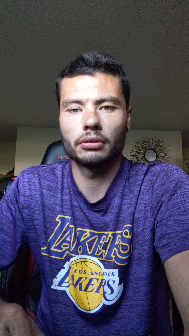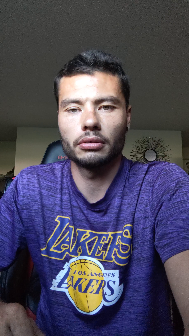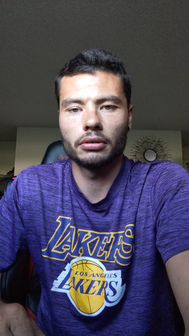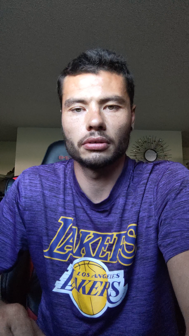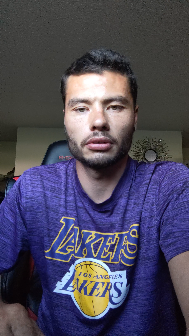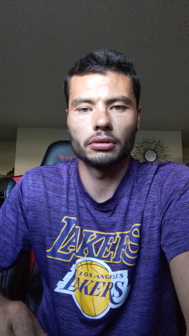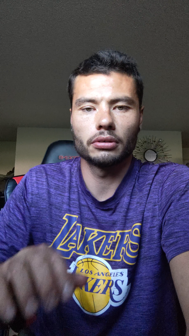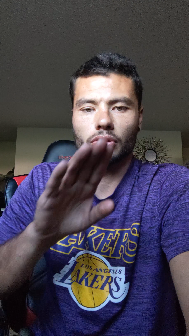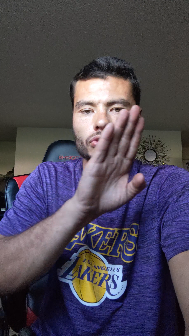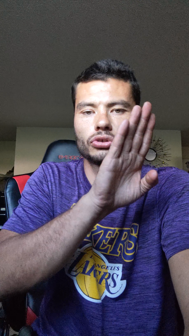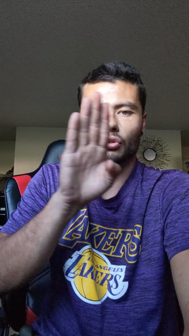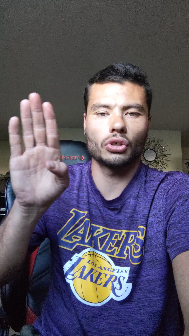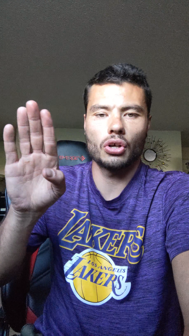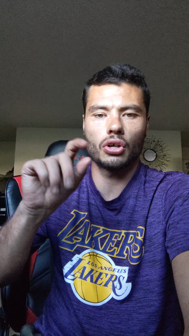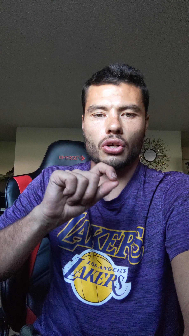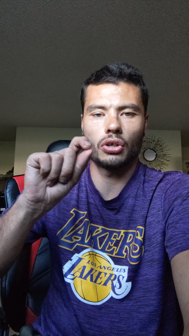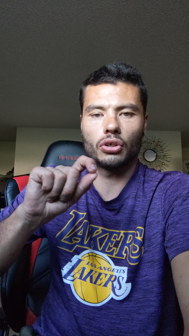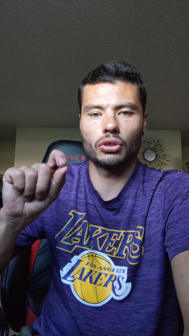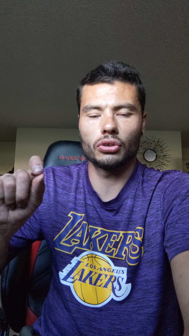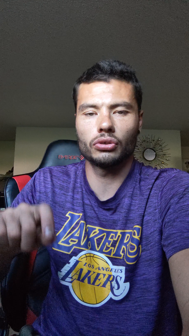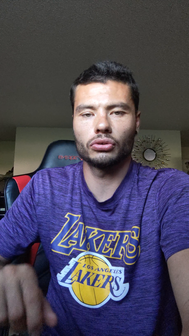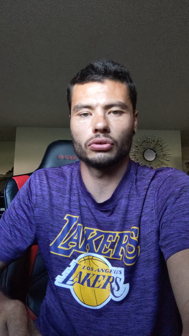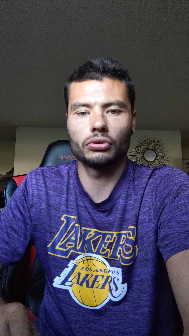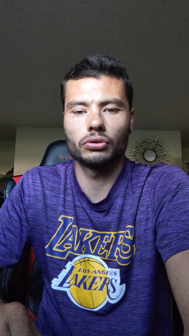chalk